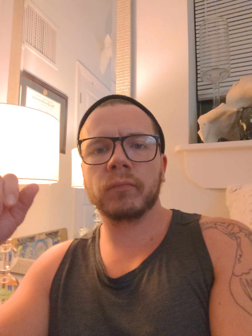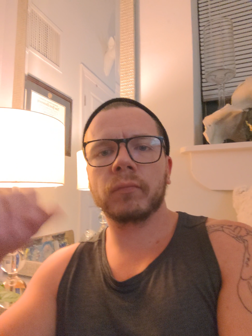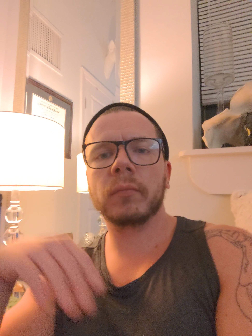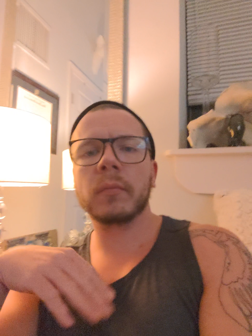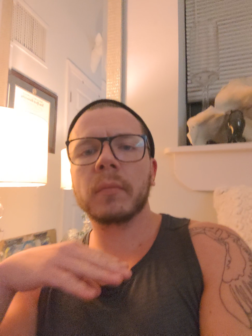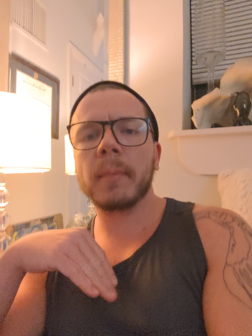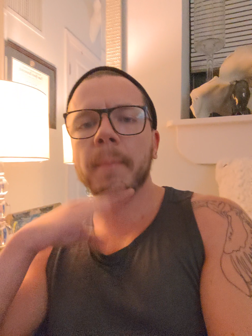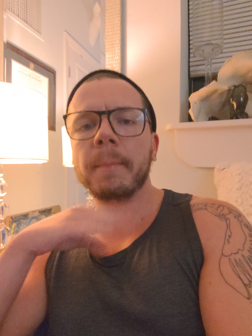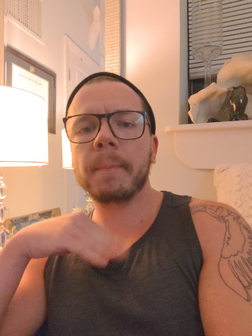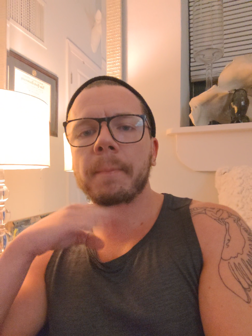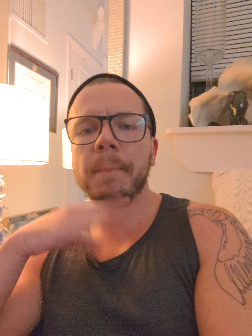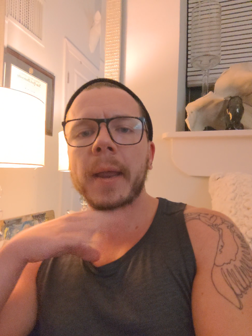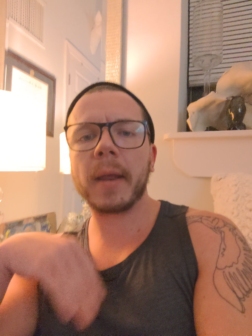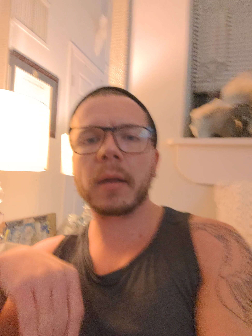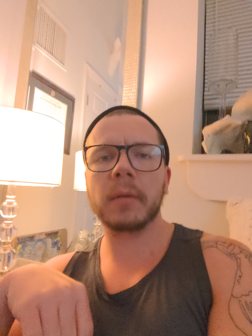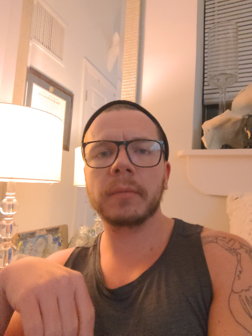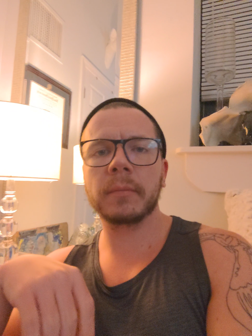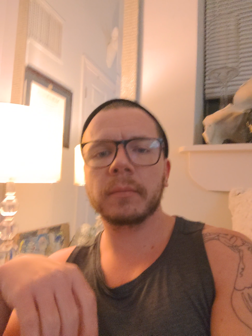pig